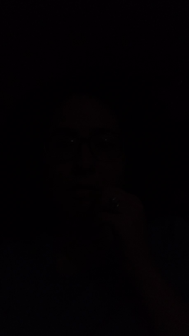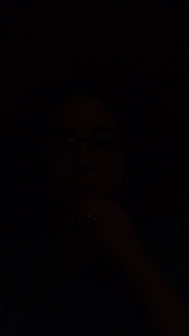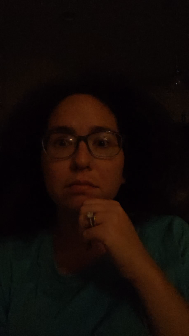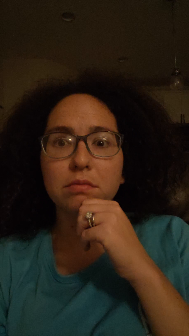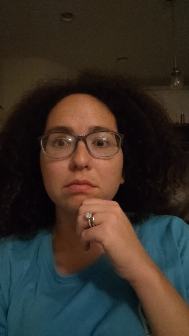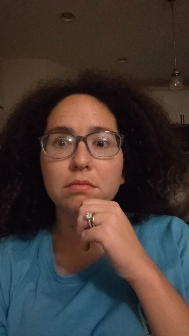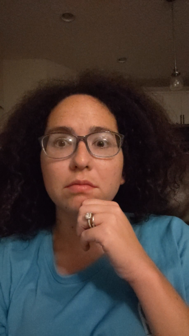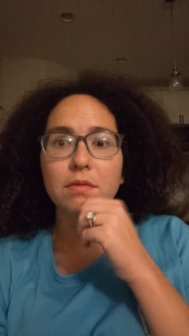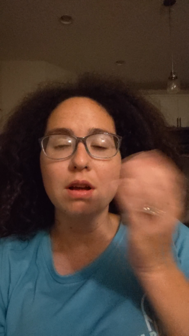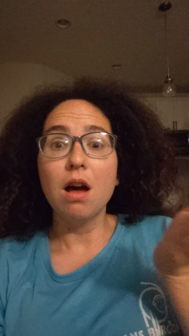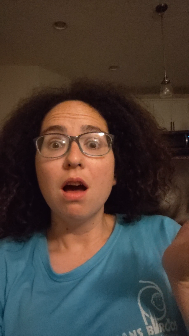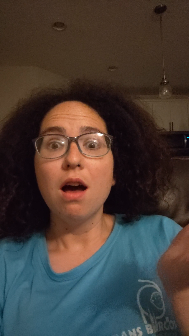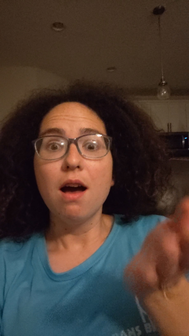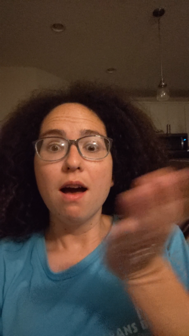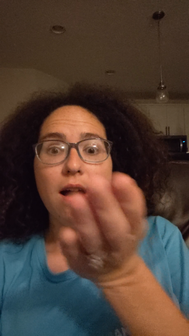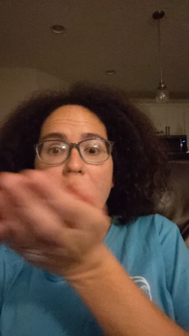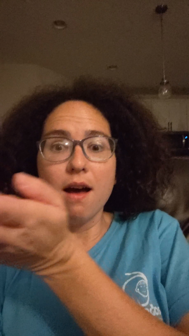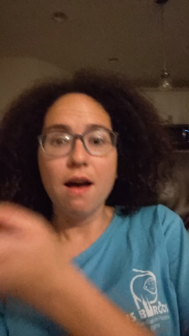carry